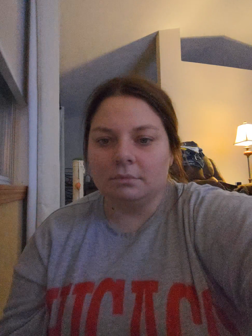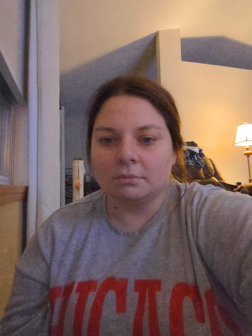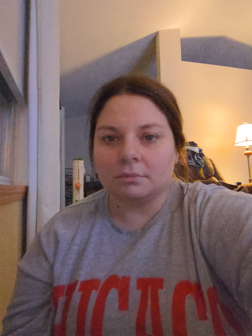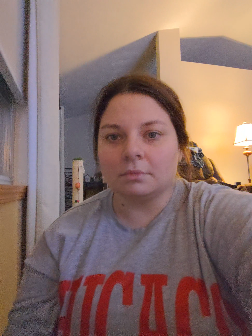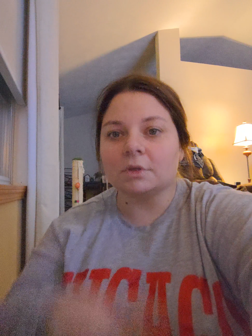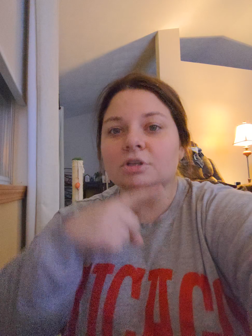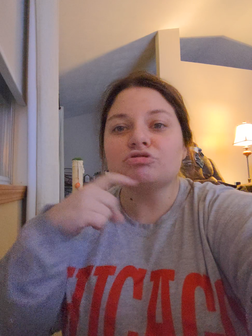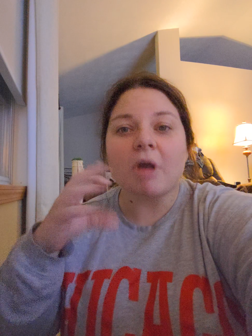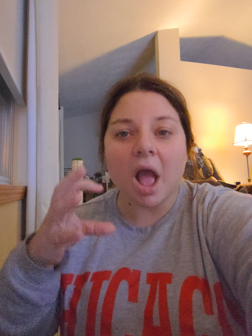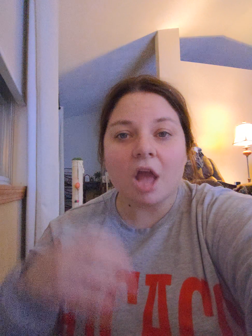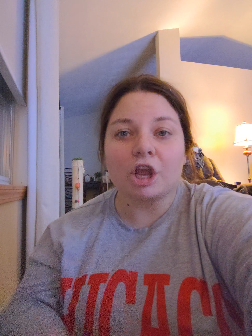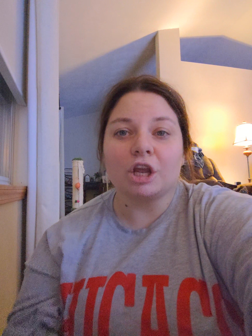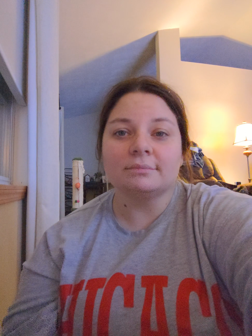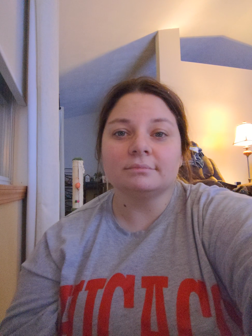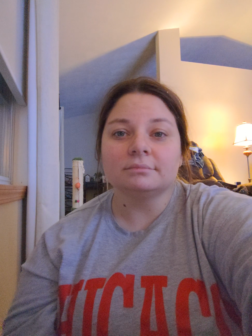dryer